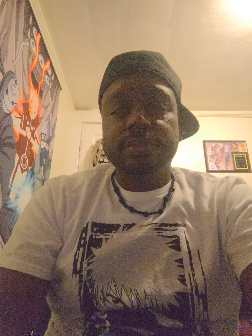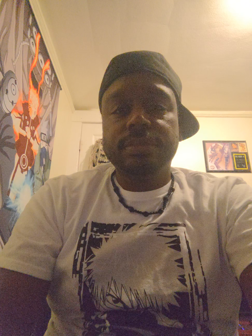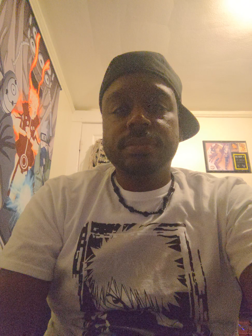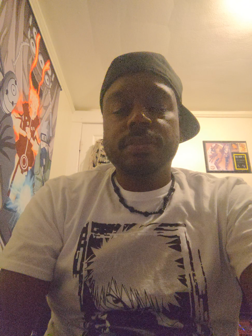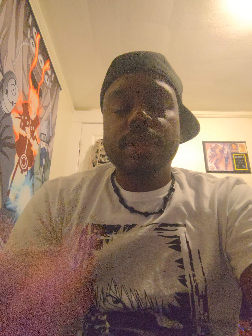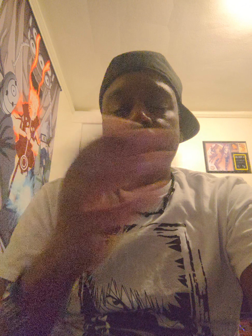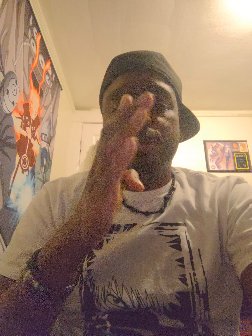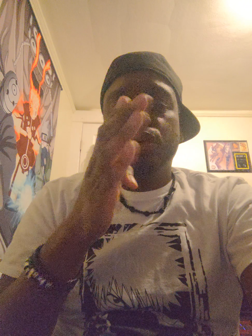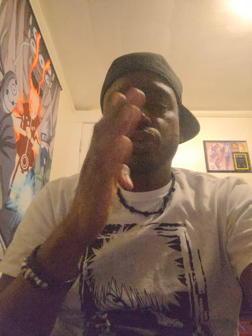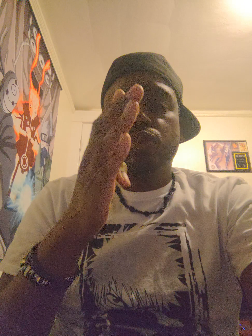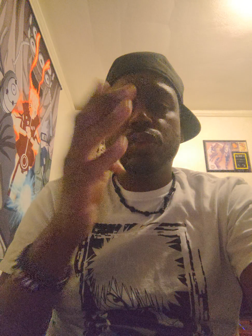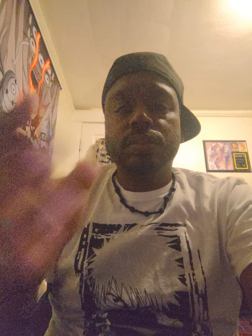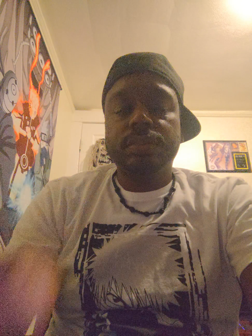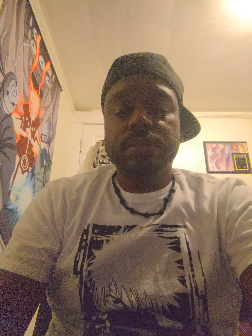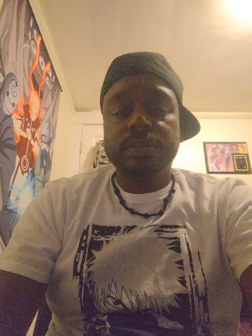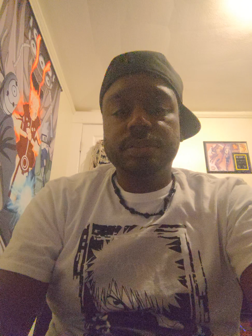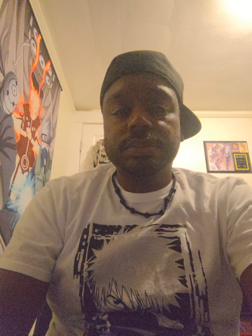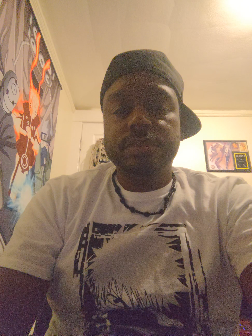blue